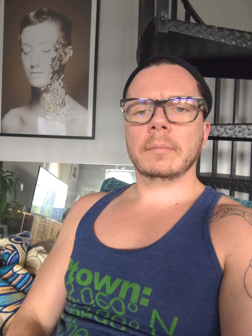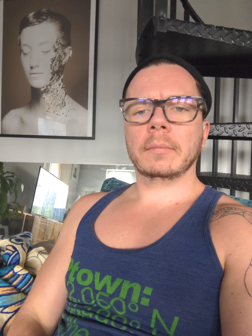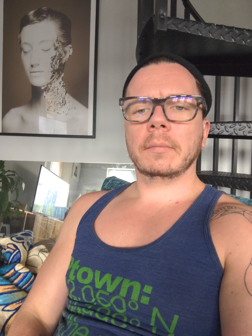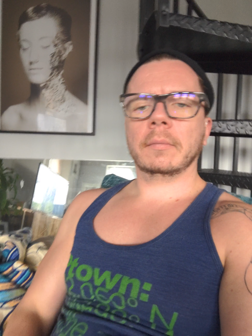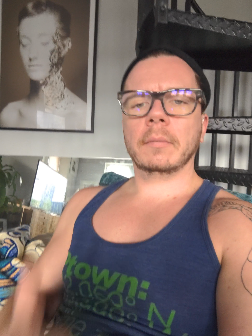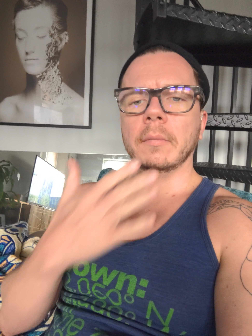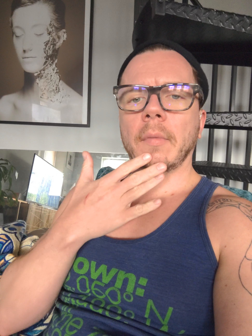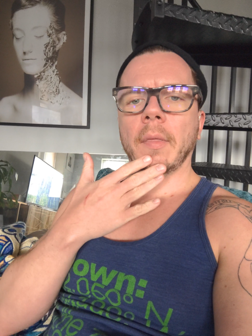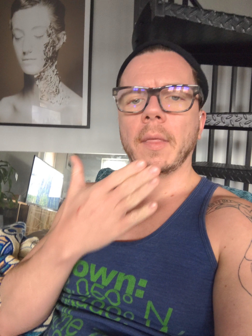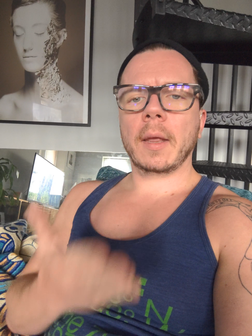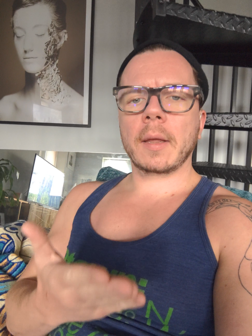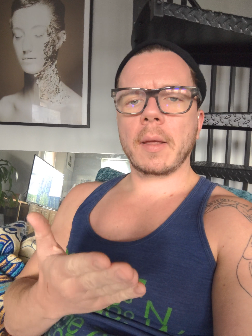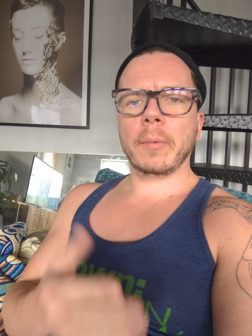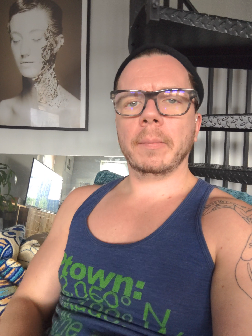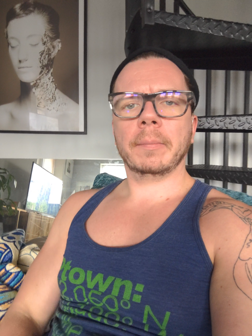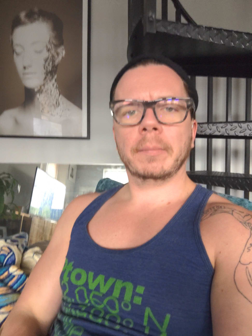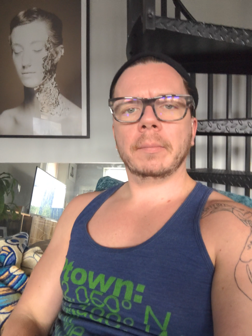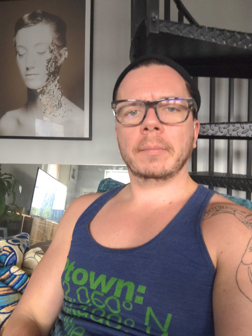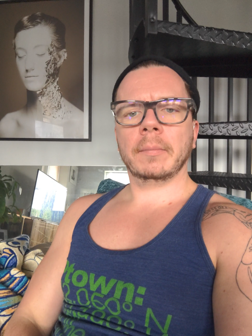thank you